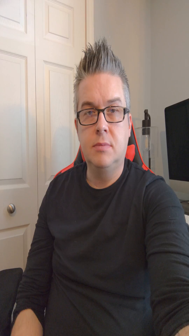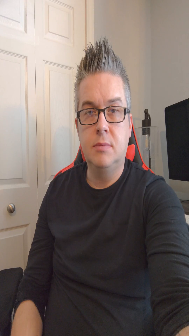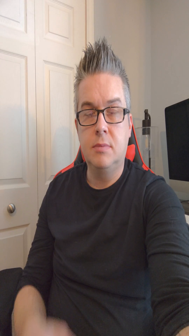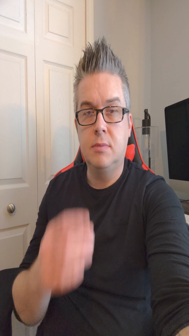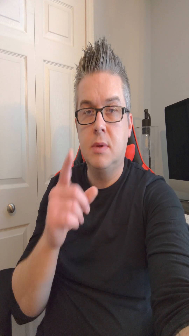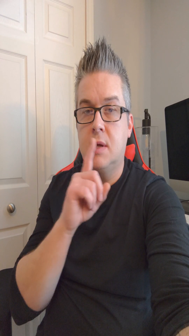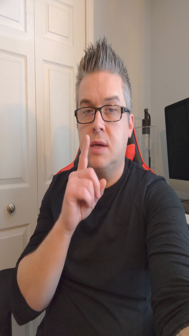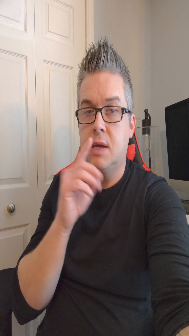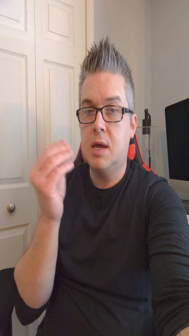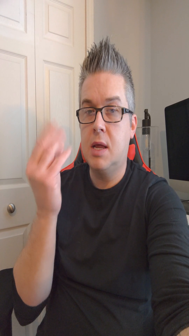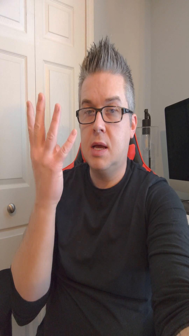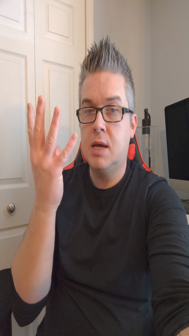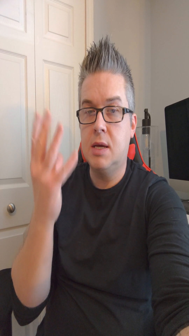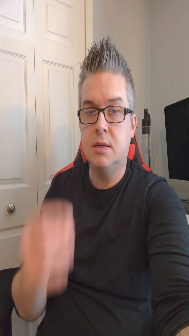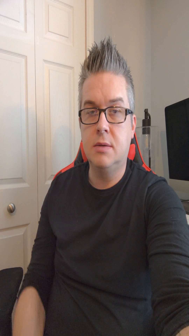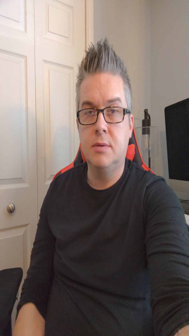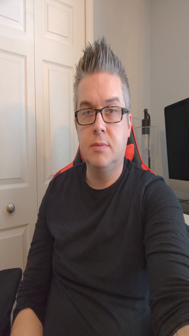lamp